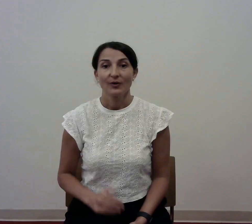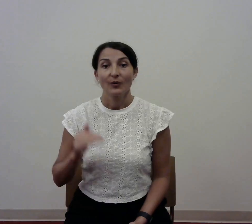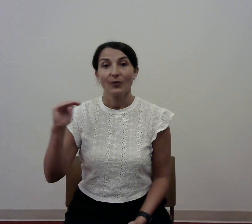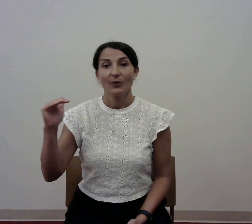onun